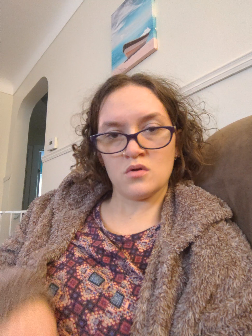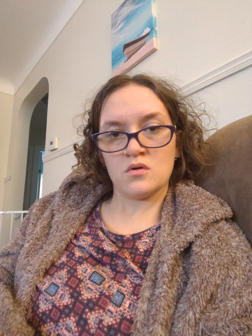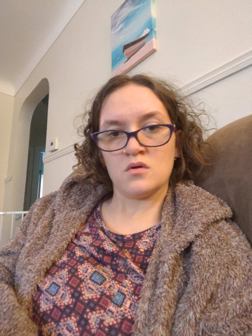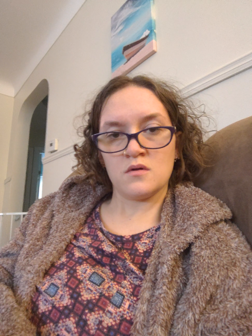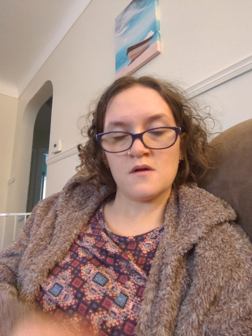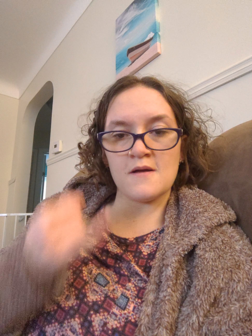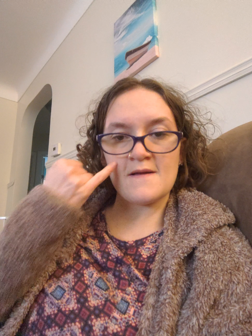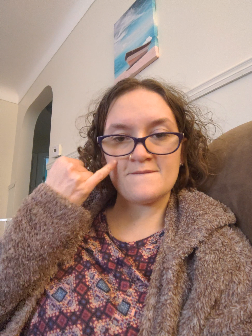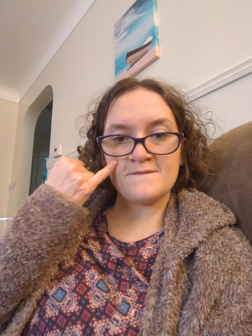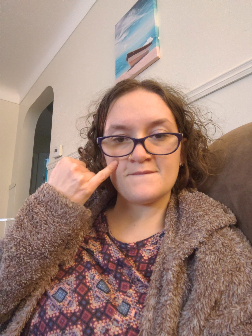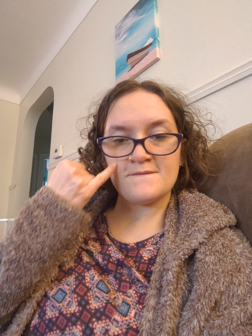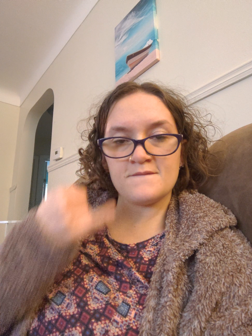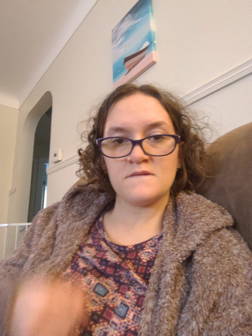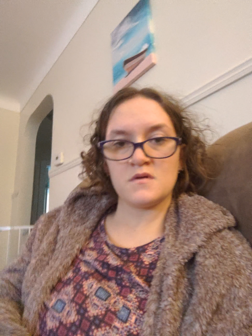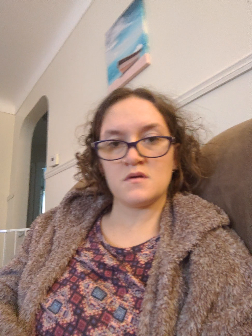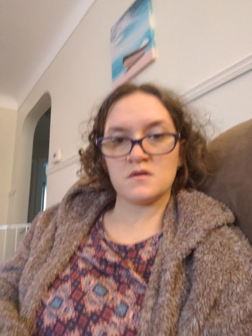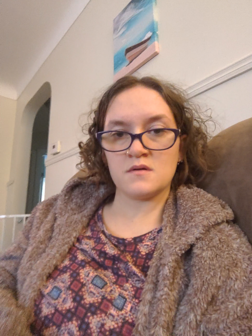if